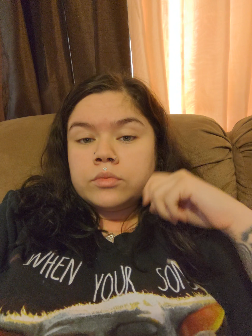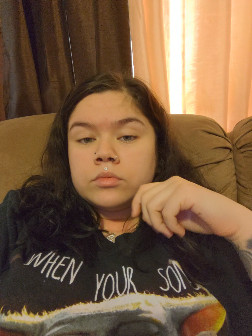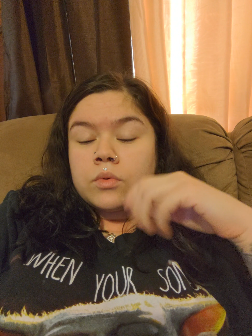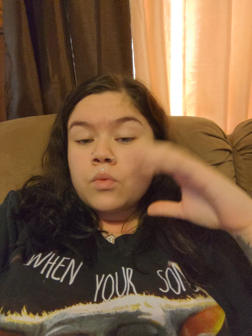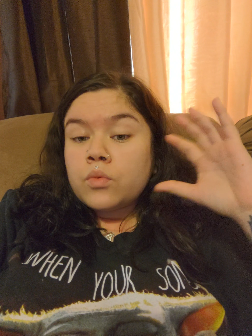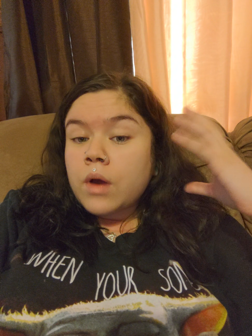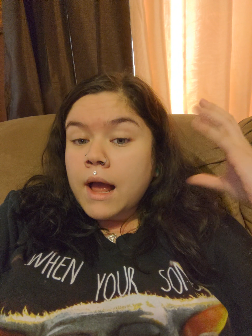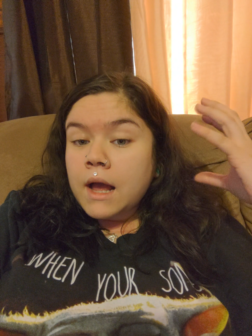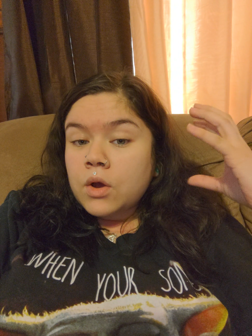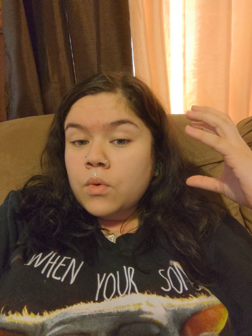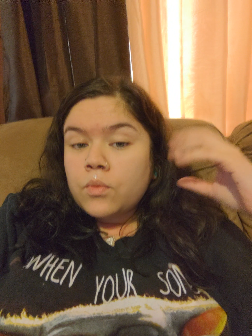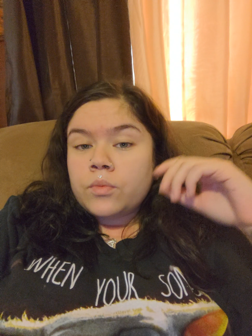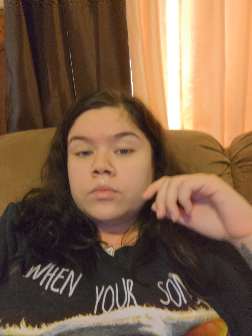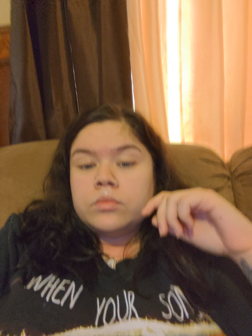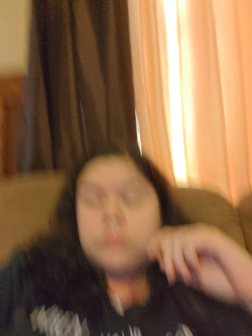radio